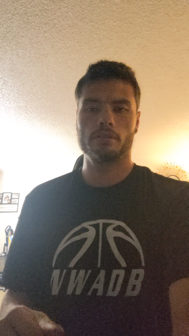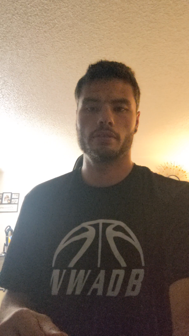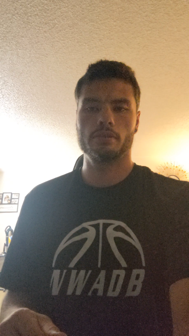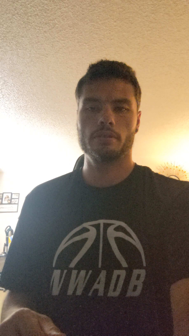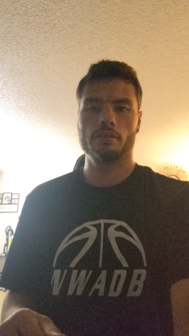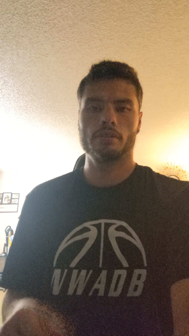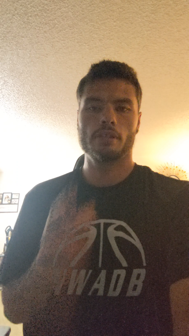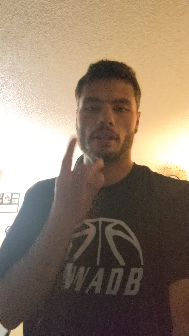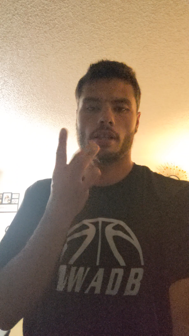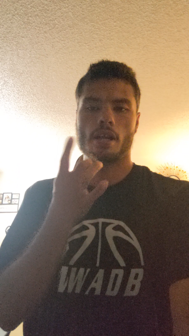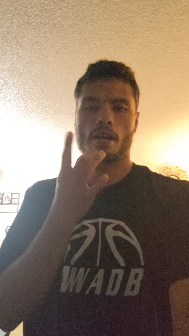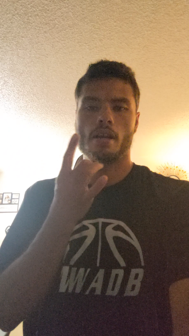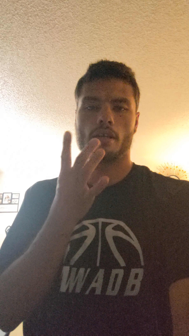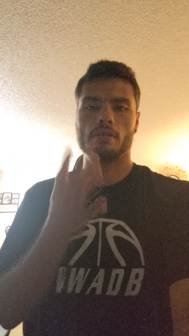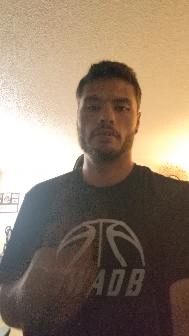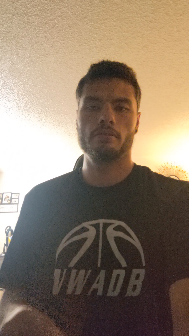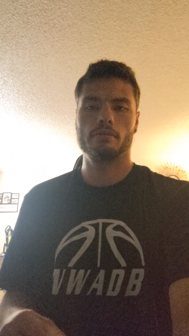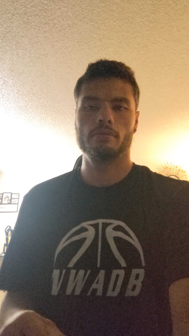light bulb